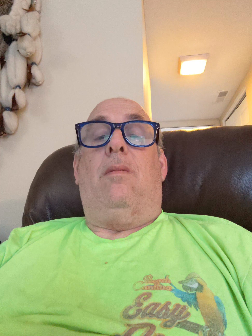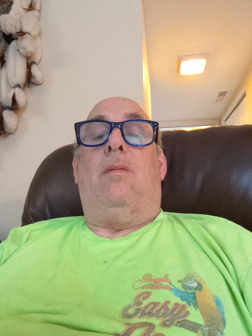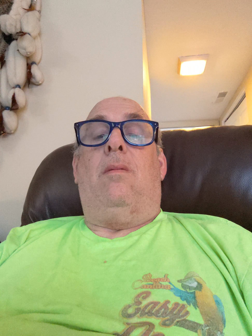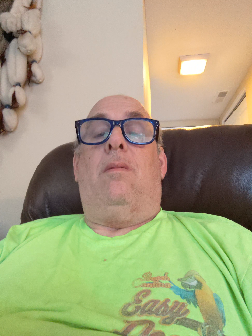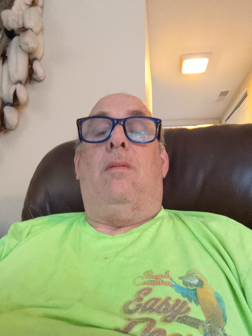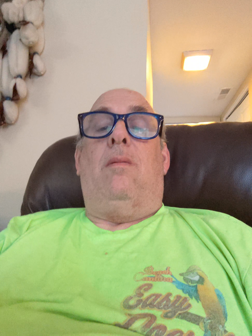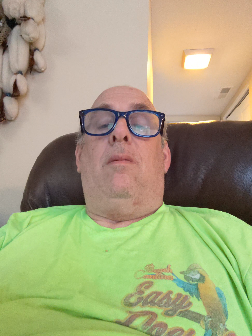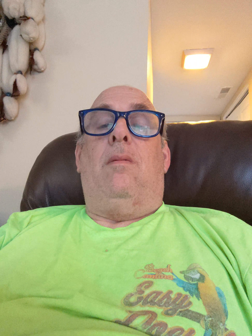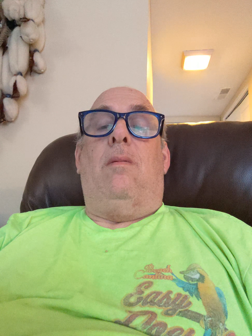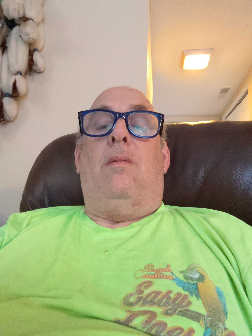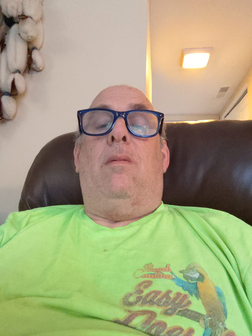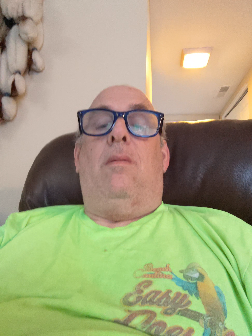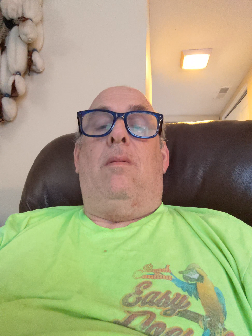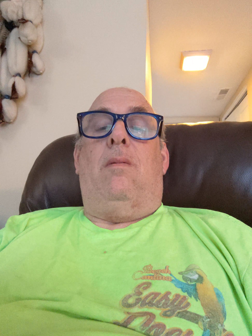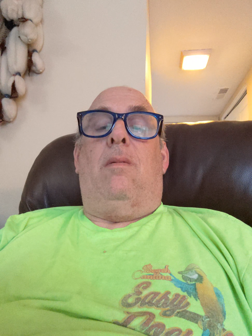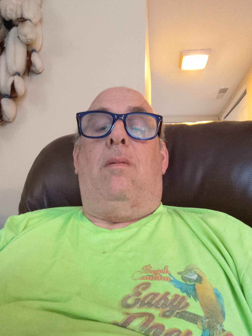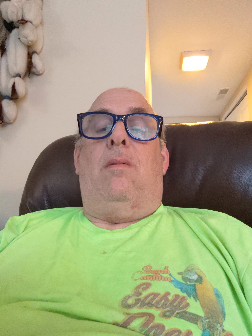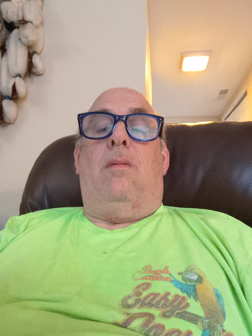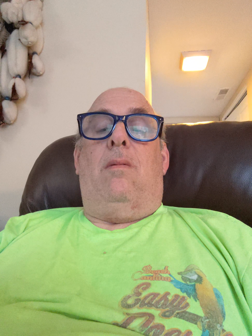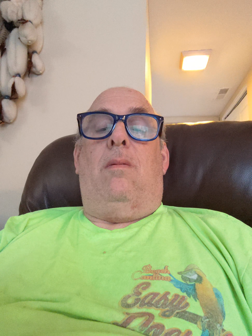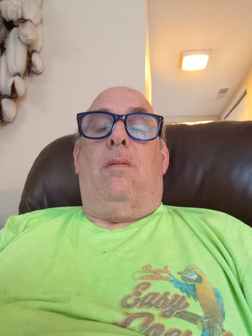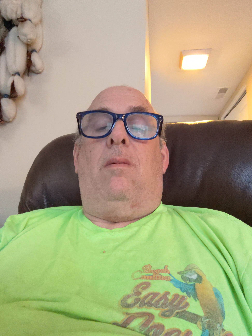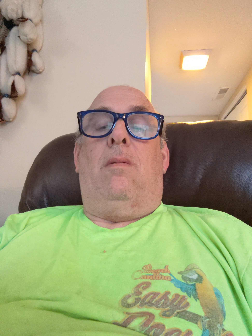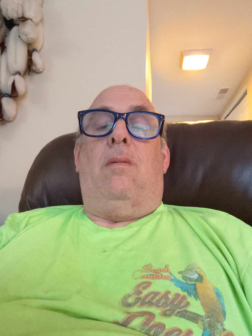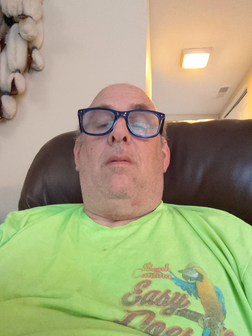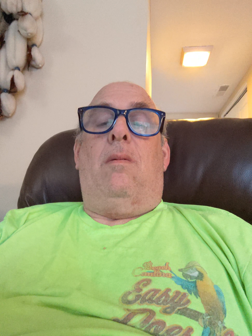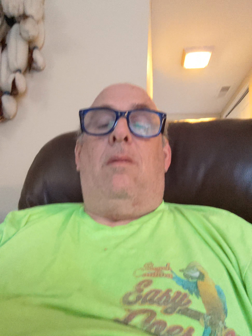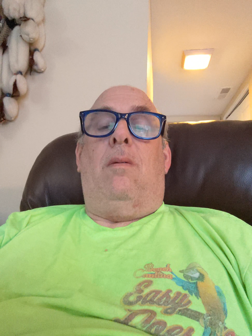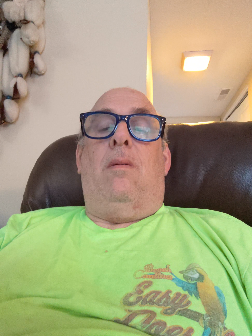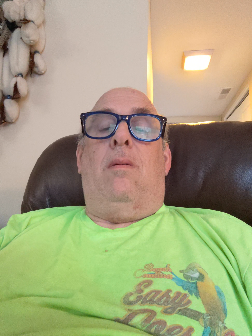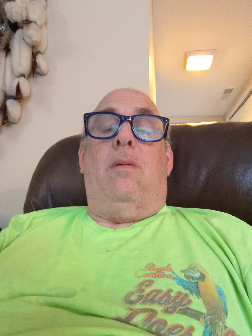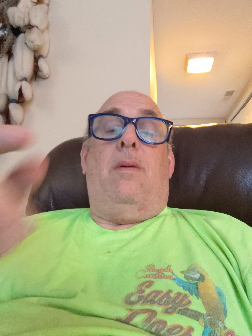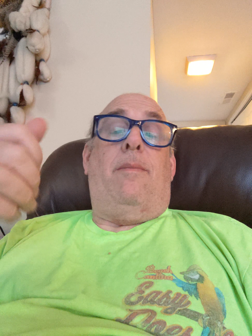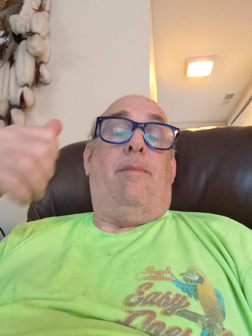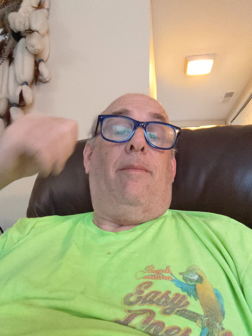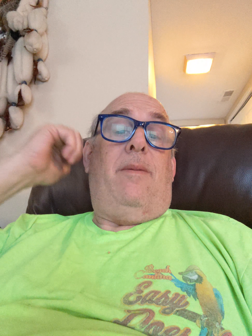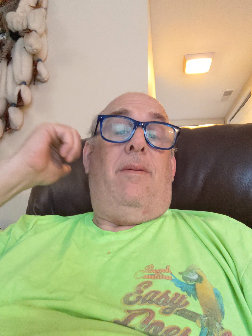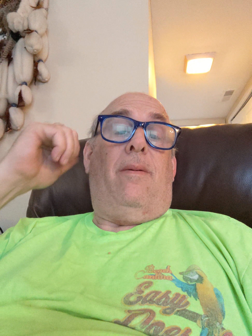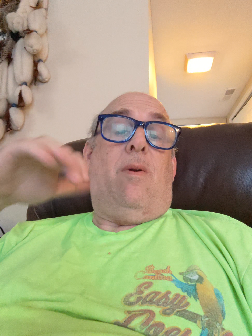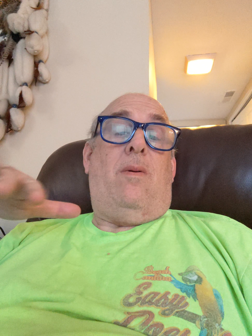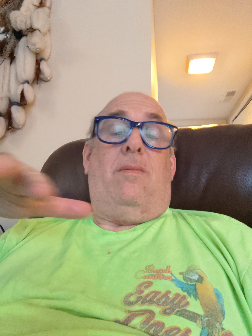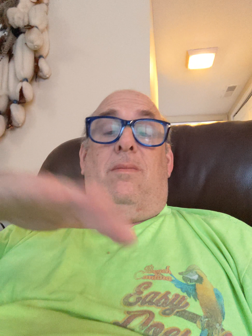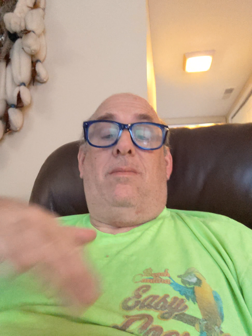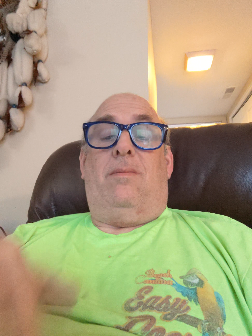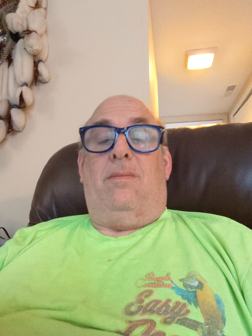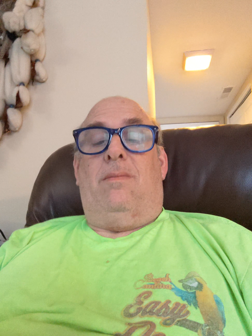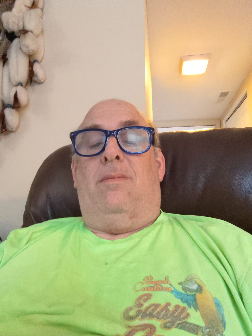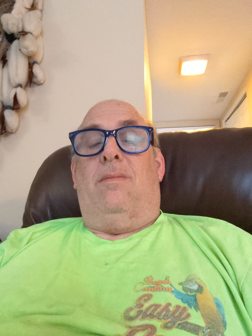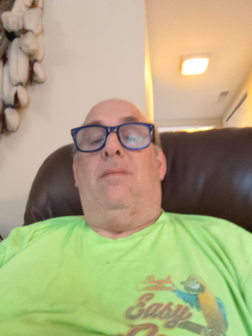backyard